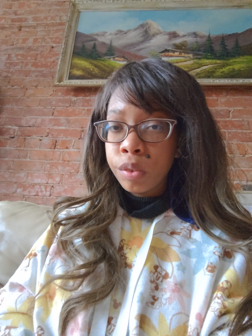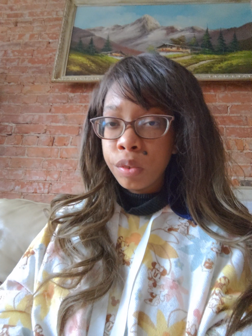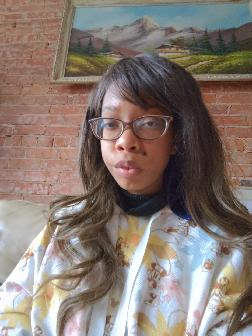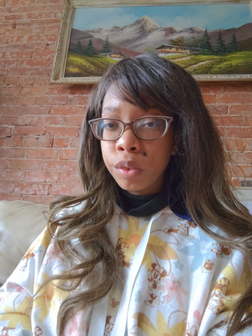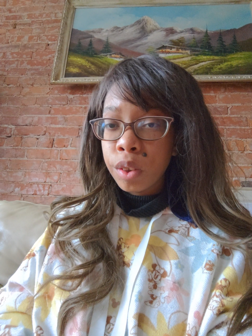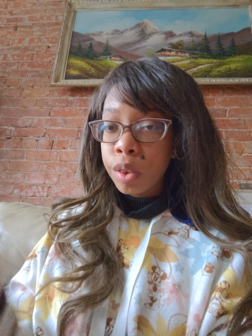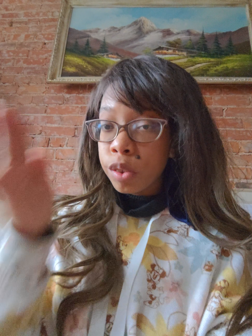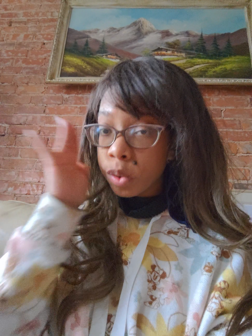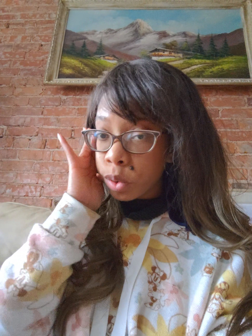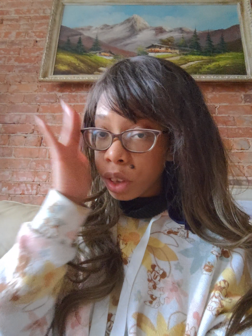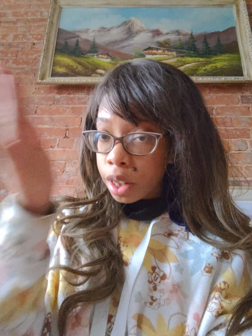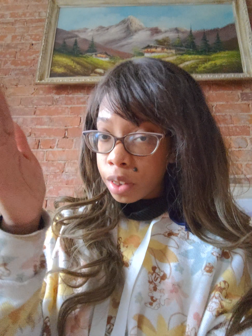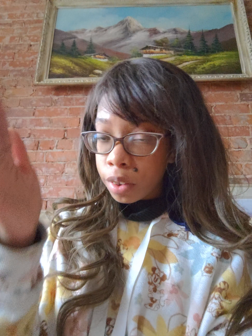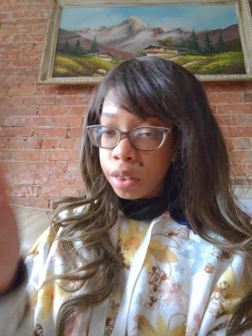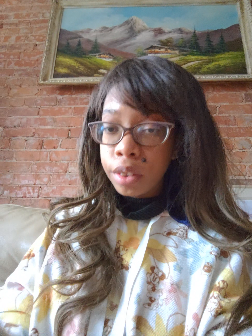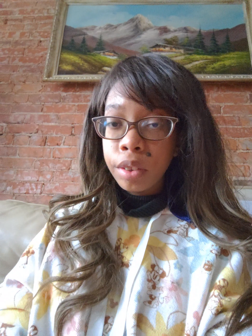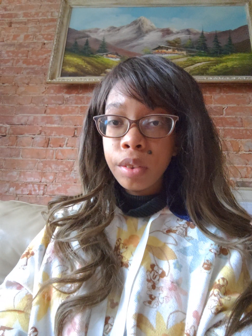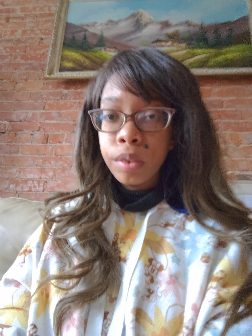will